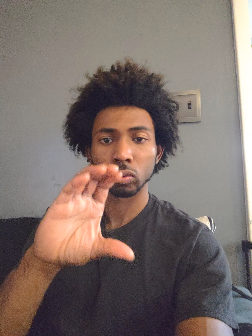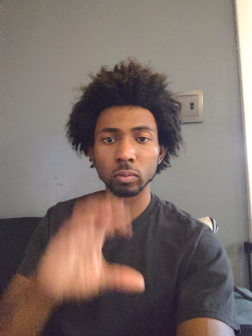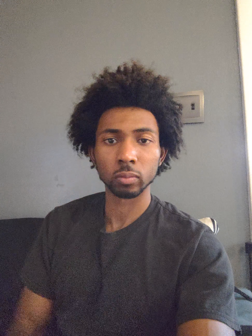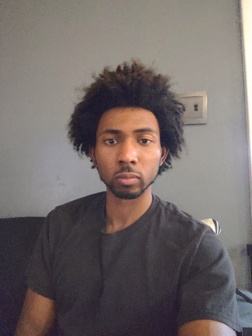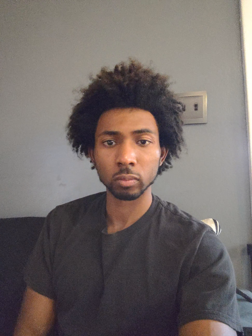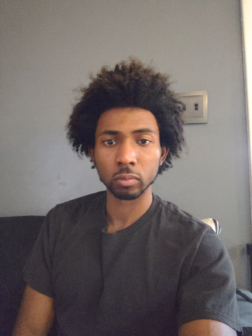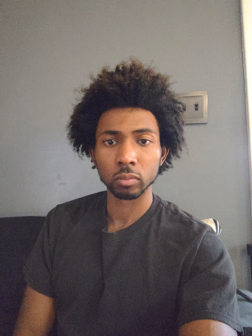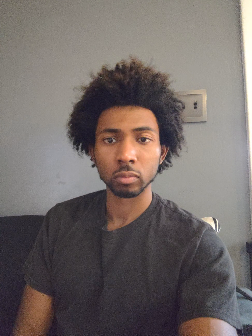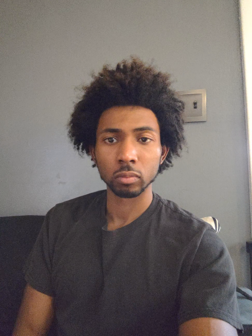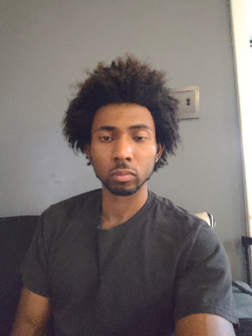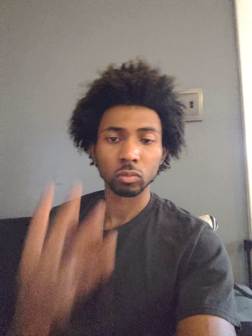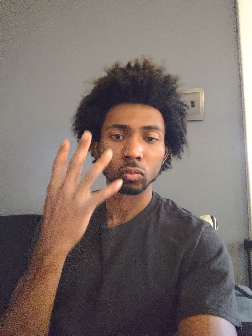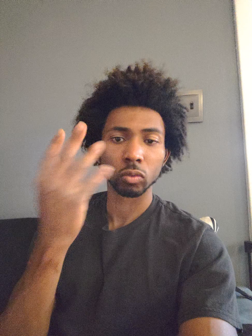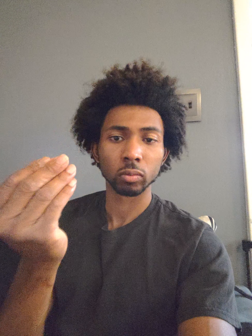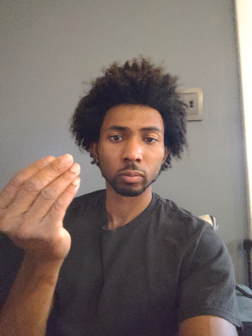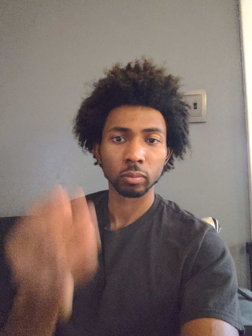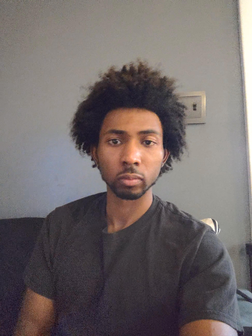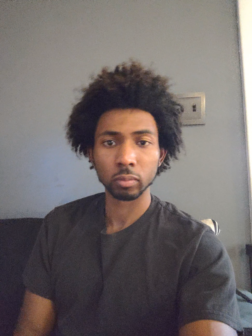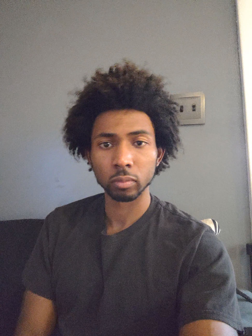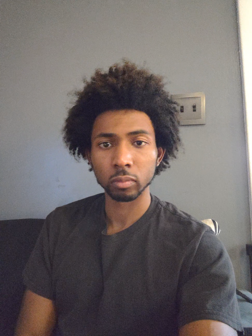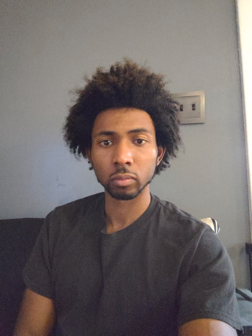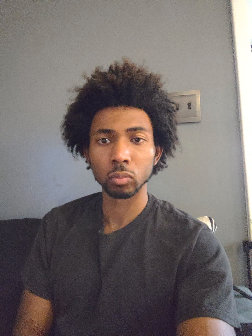going to